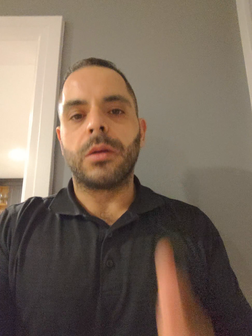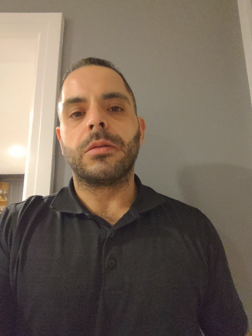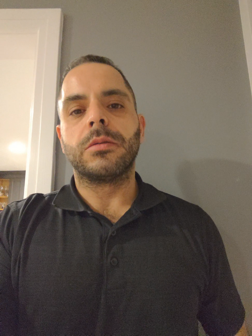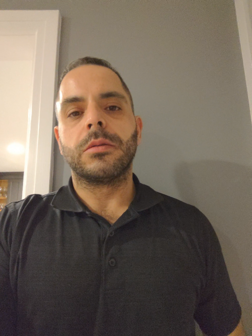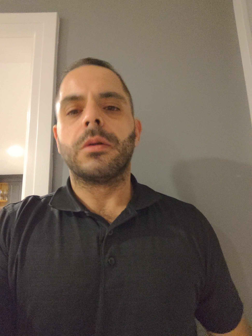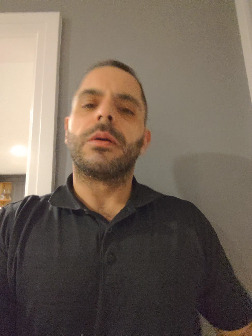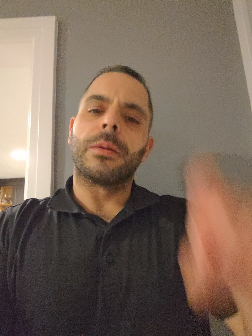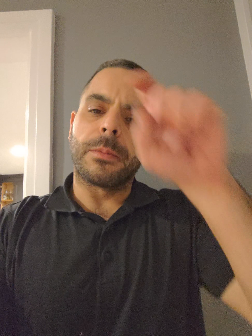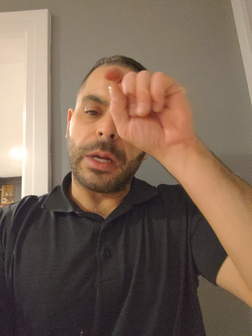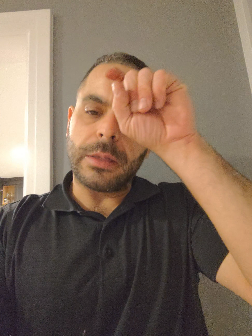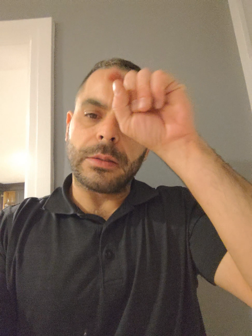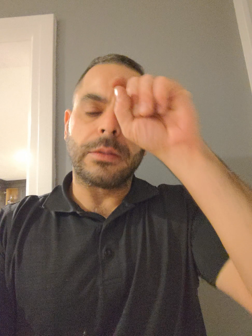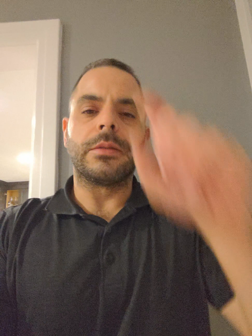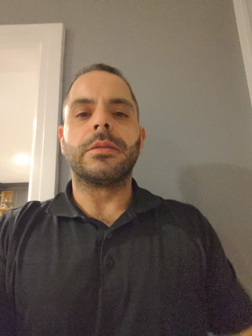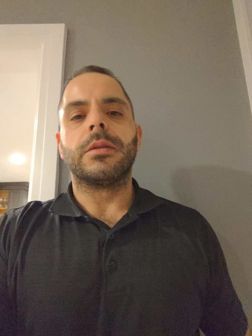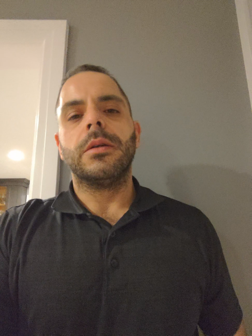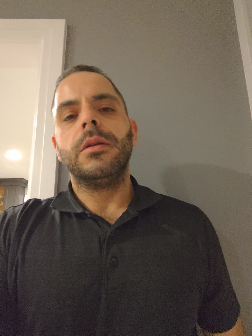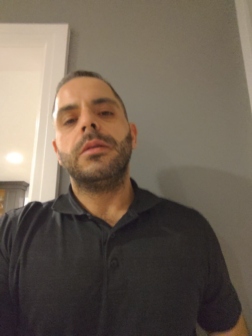puzzle